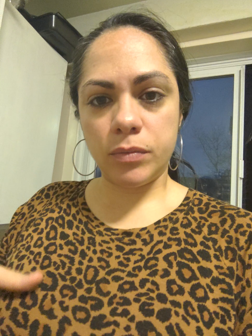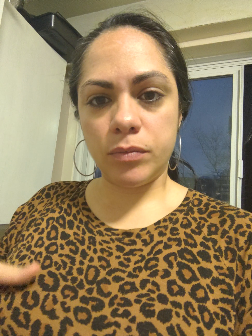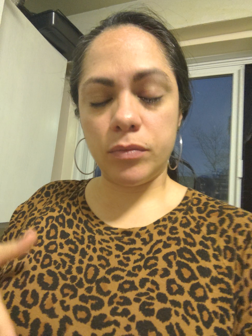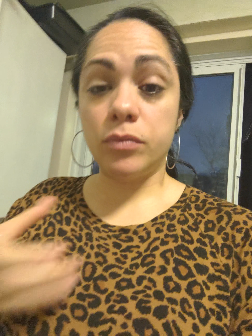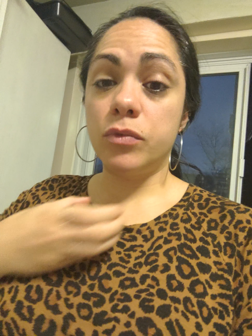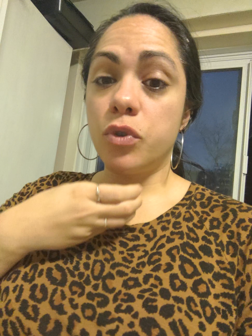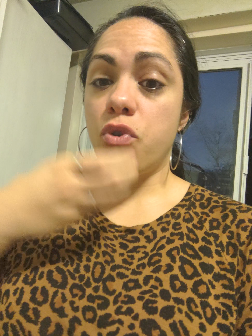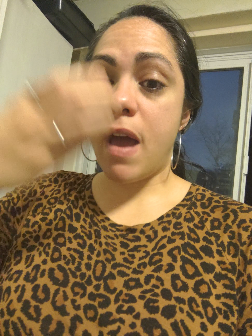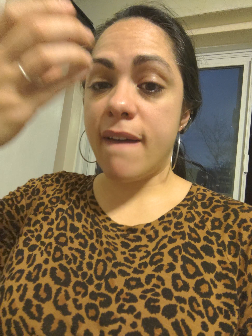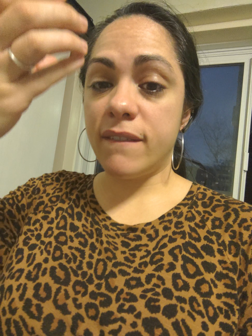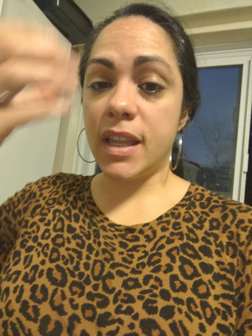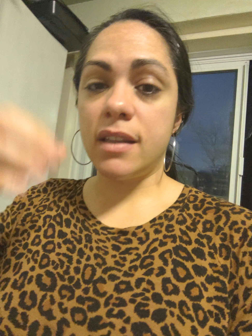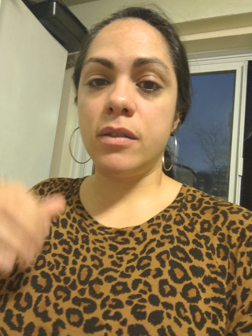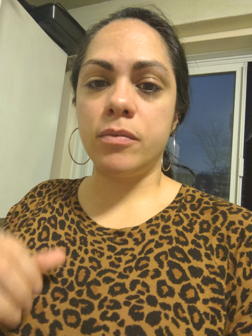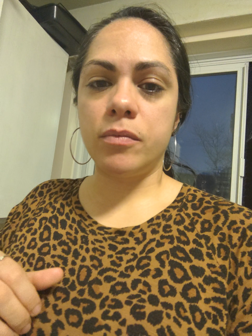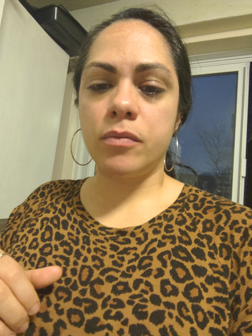giraffe